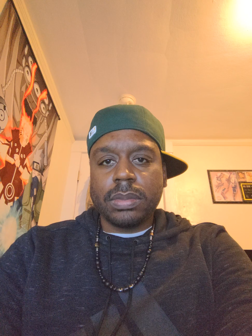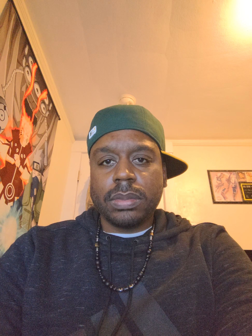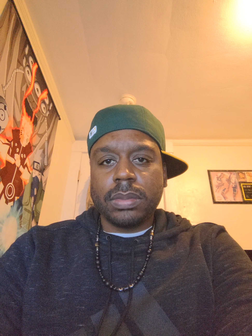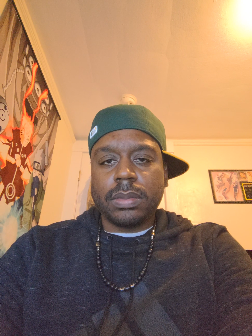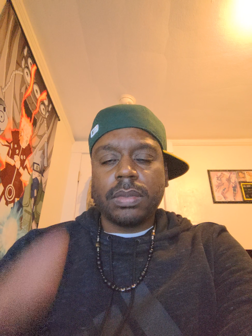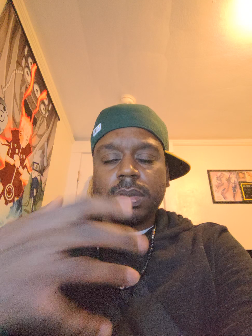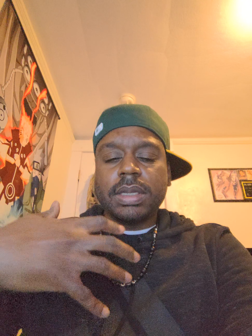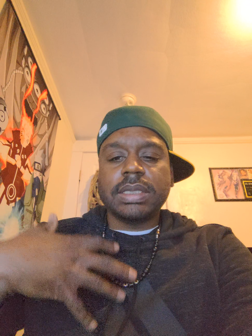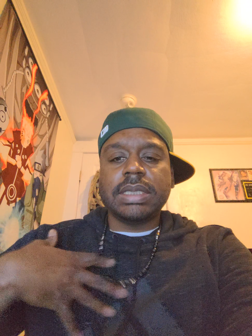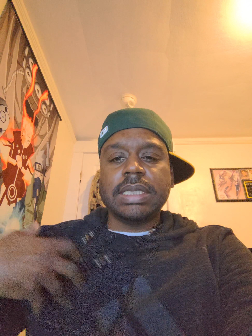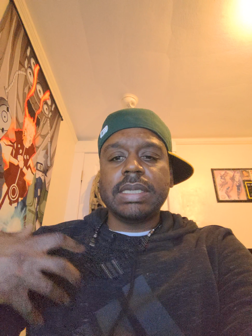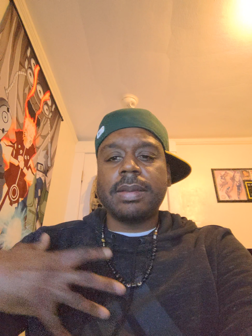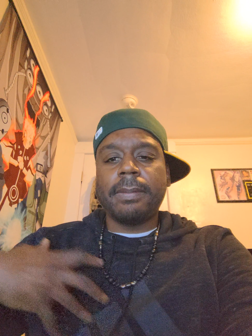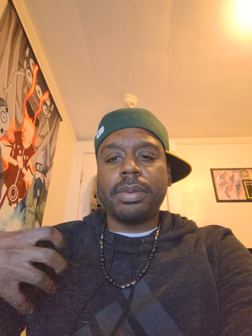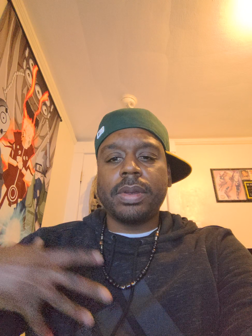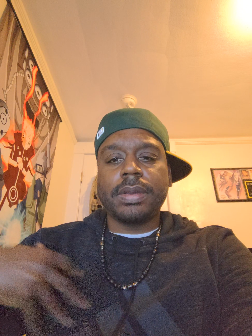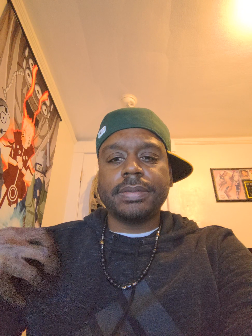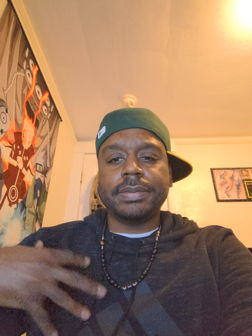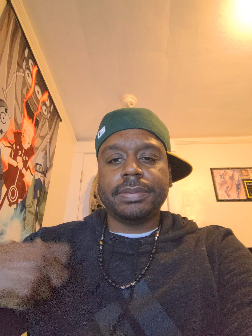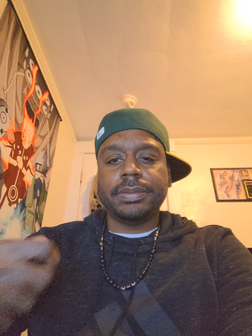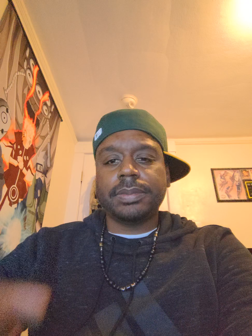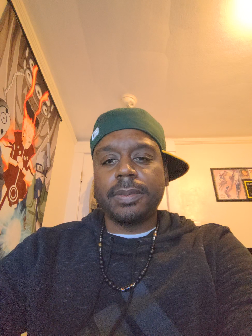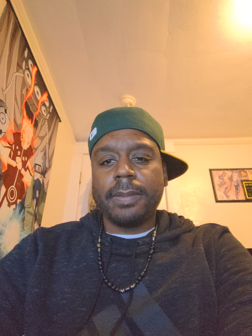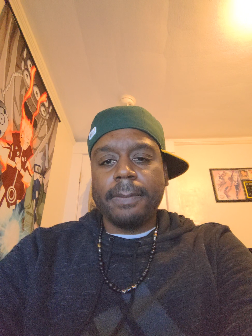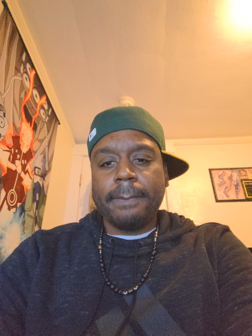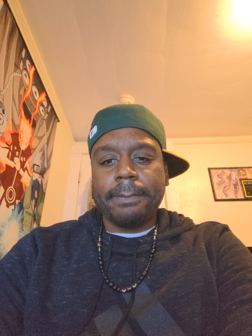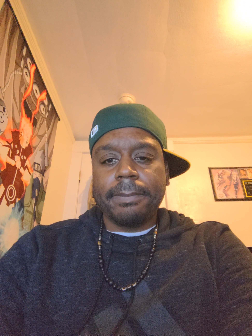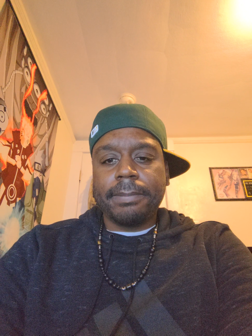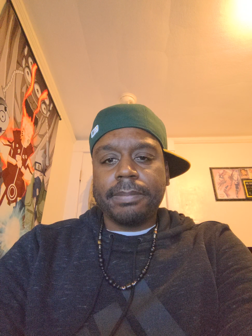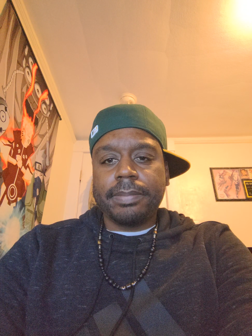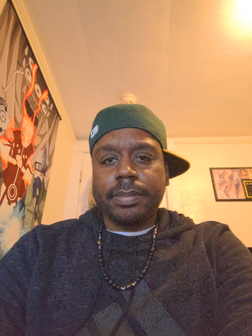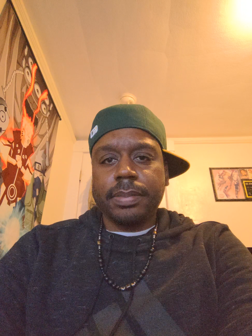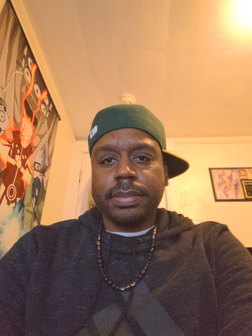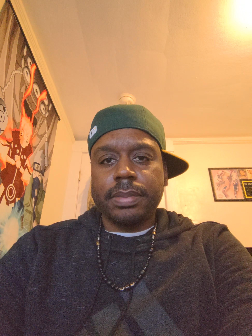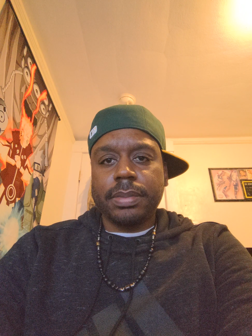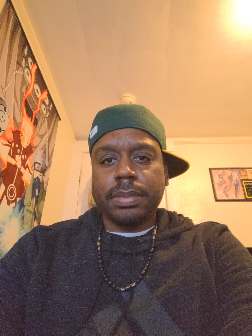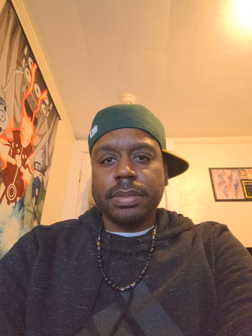zebra